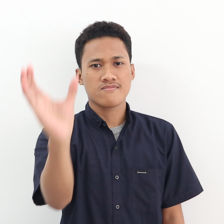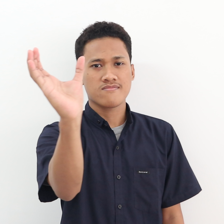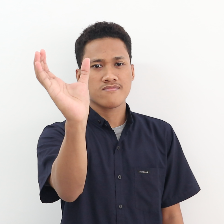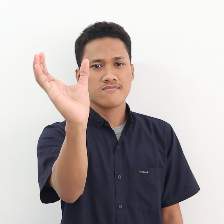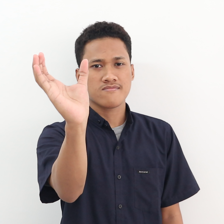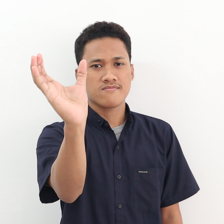U